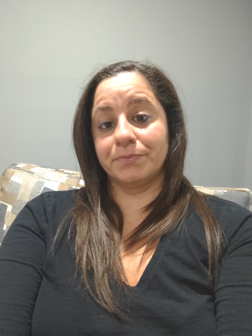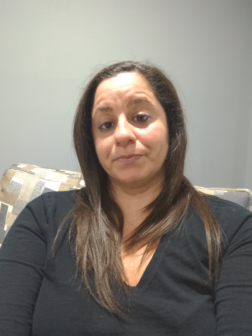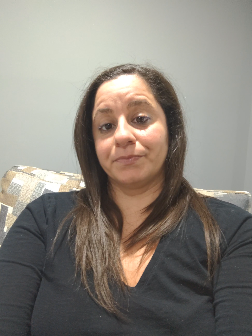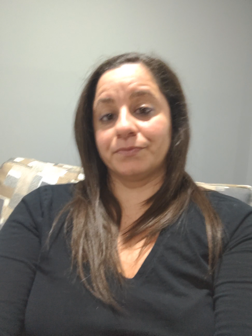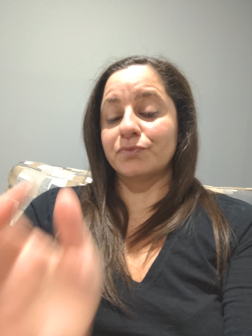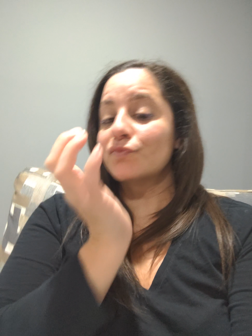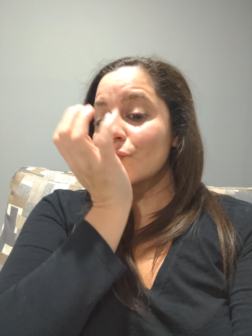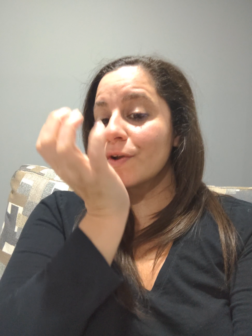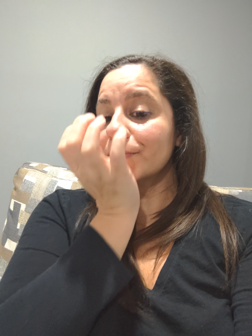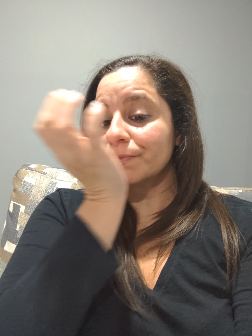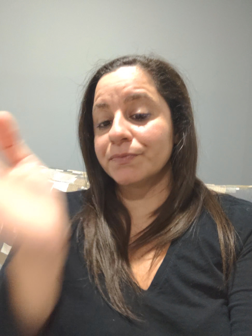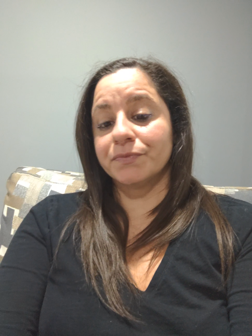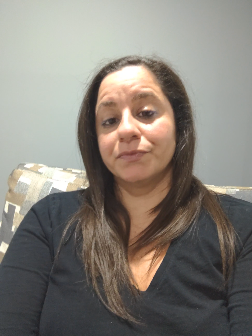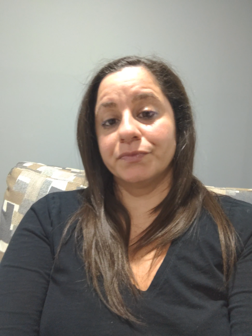grass